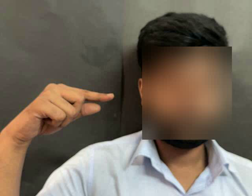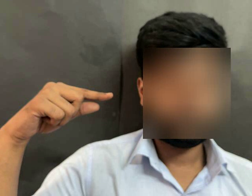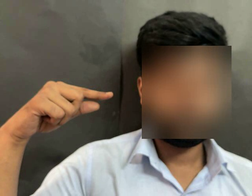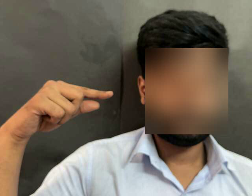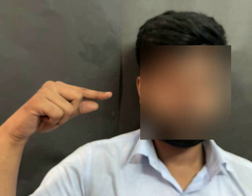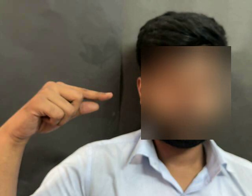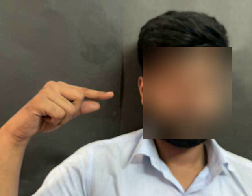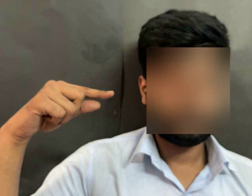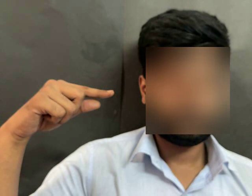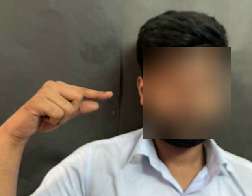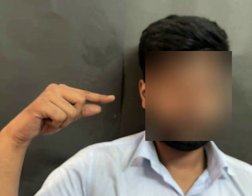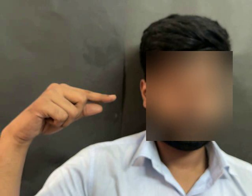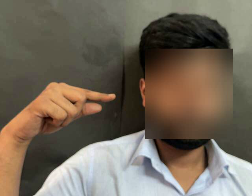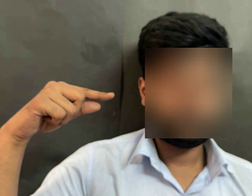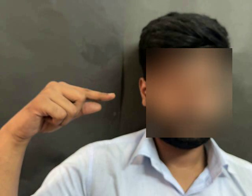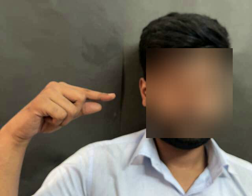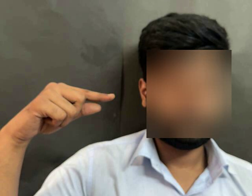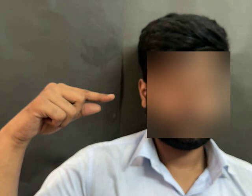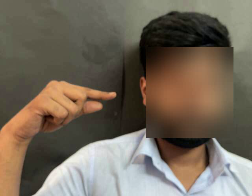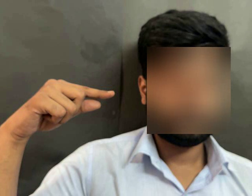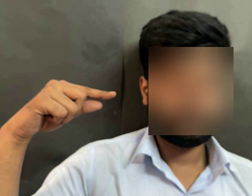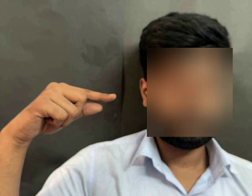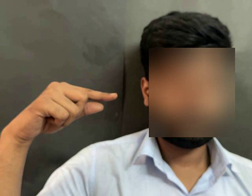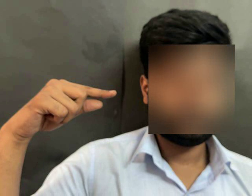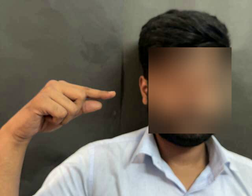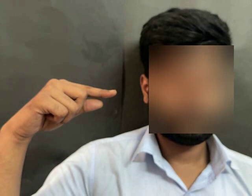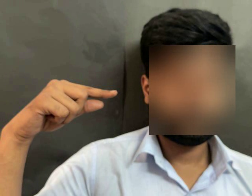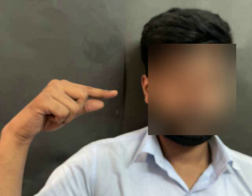G